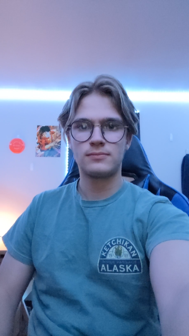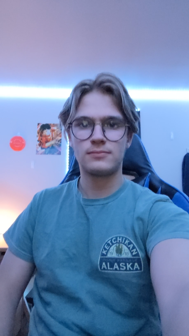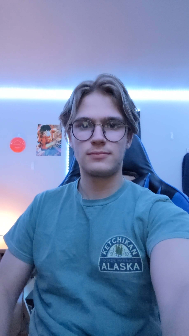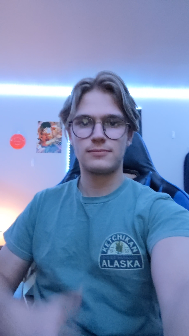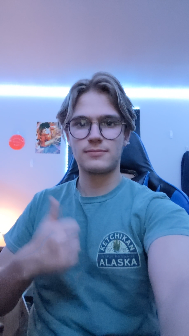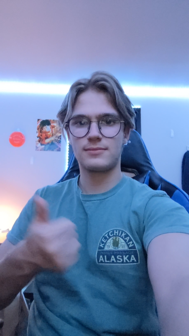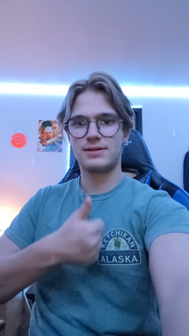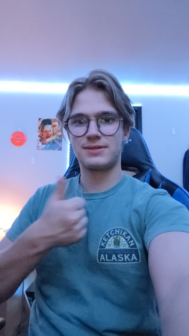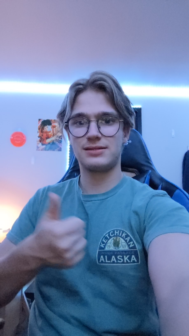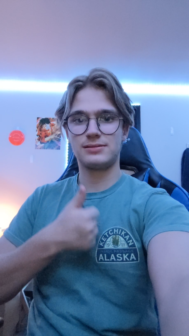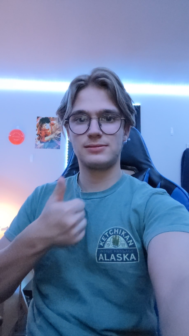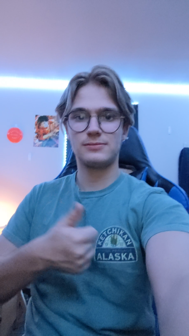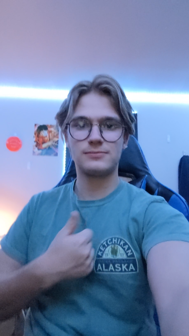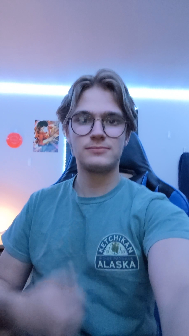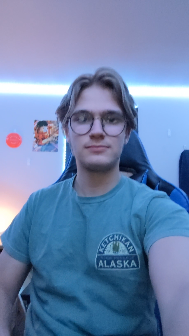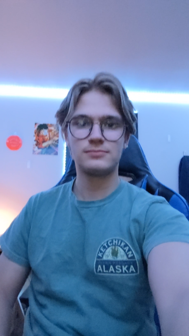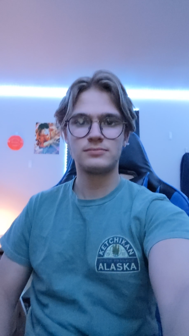basement